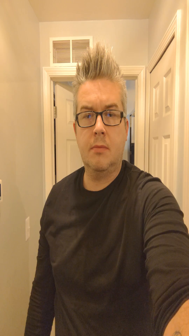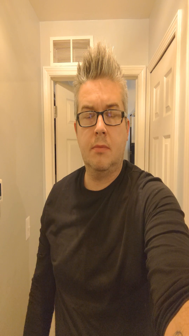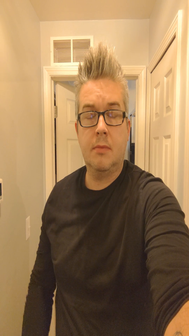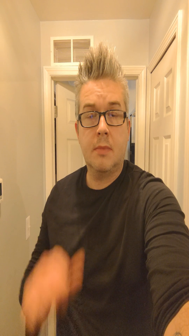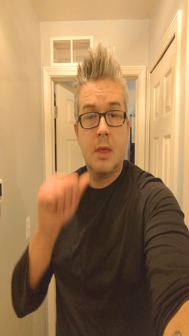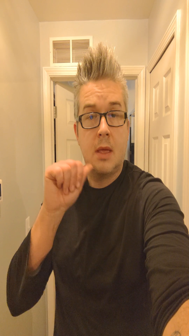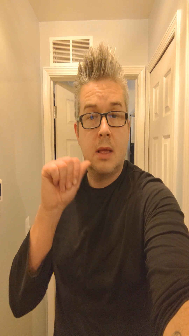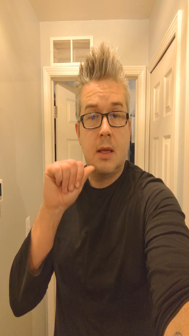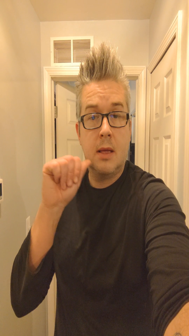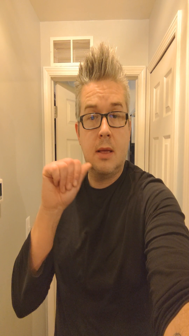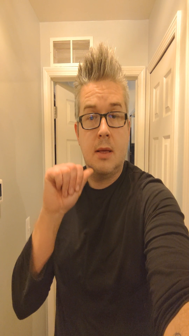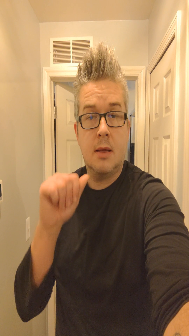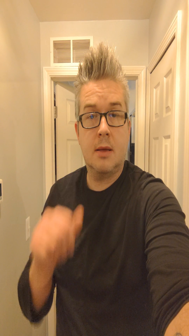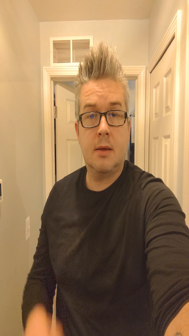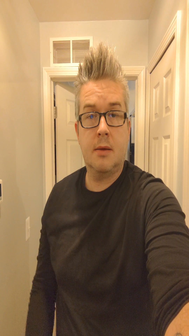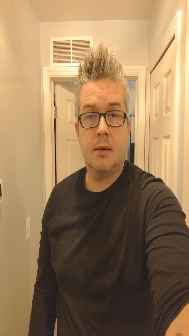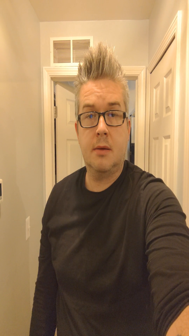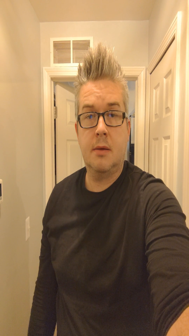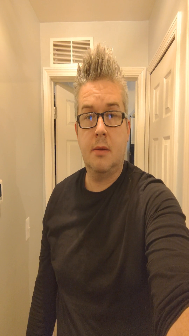aunt